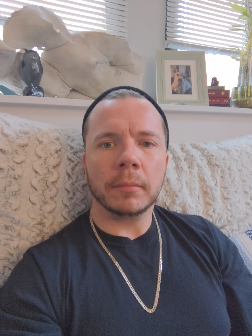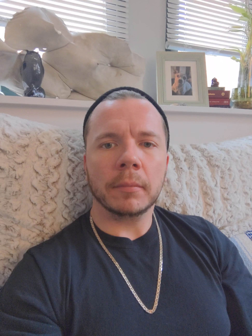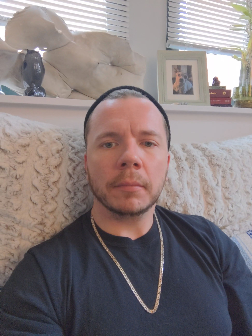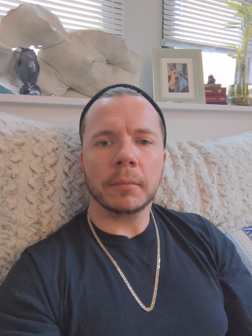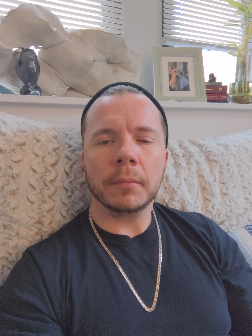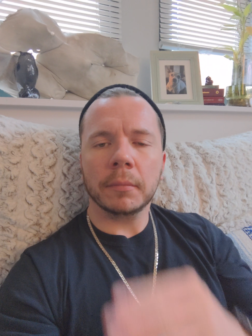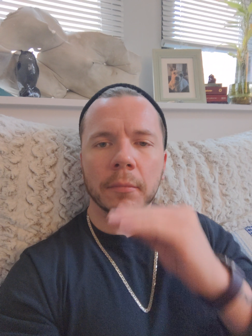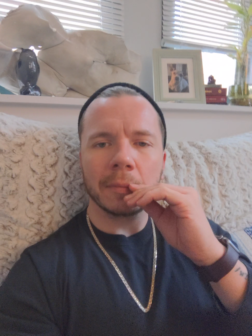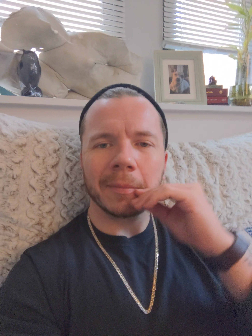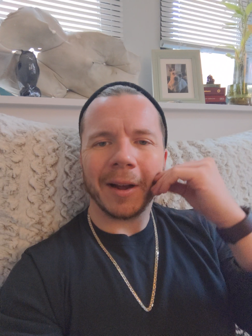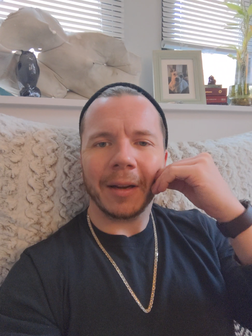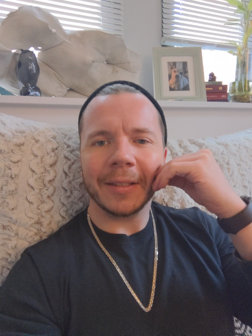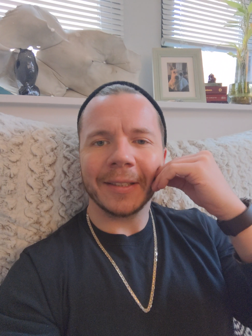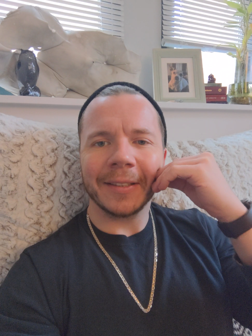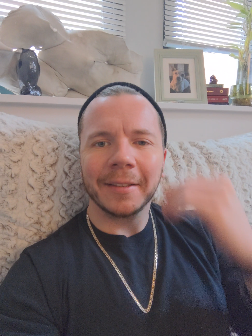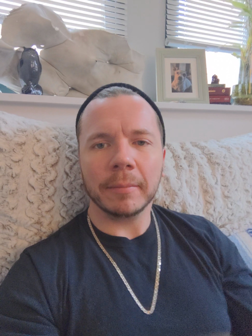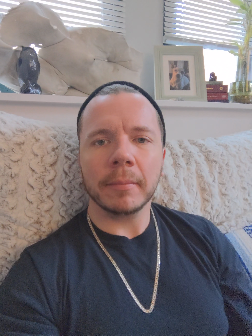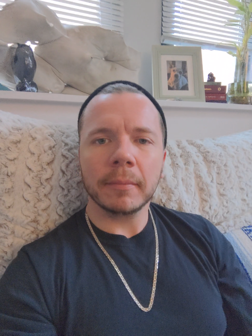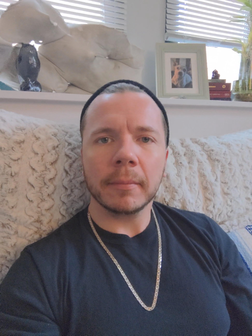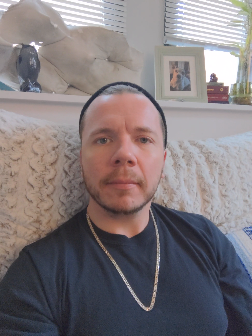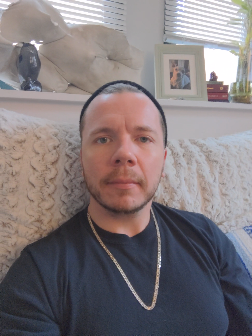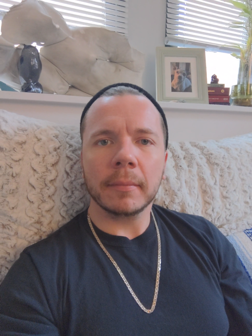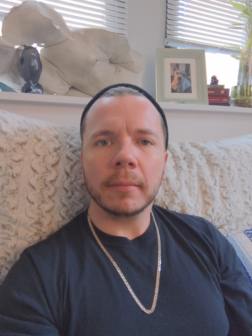smile